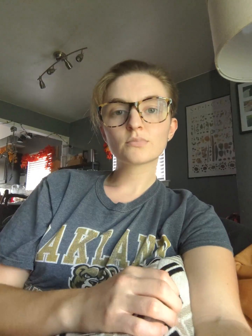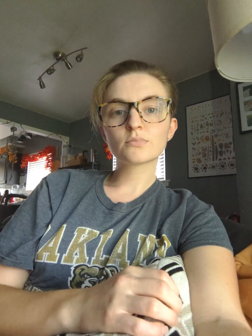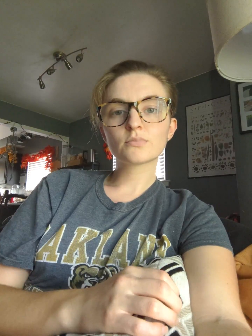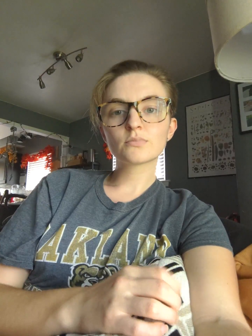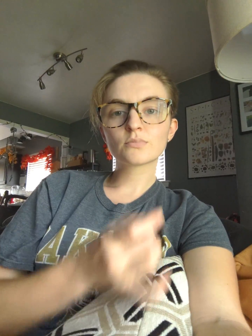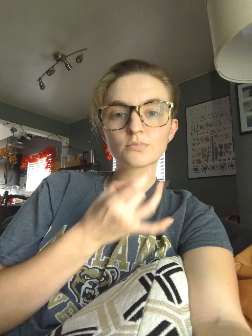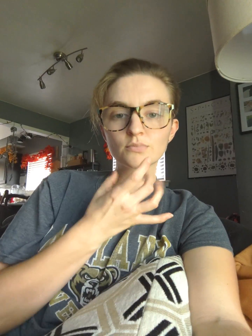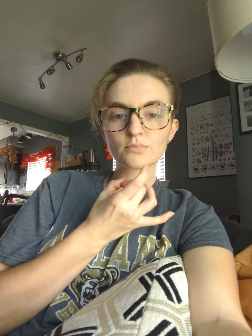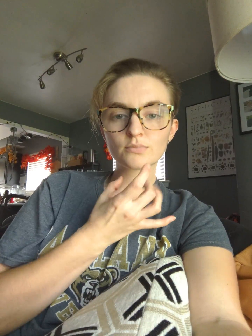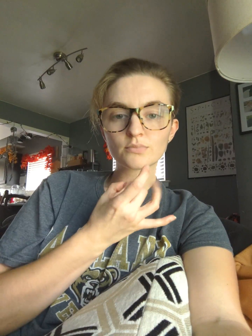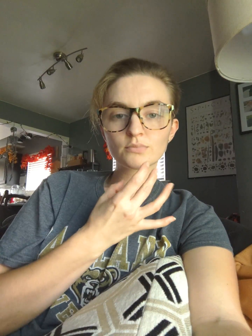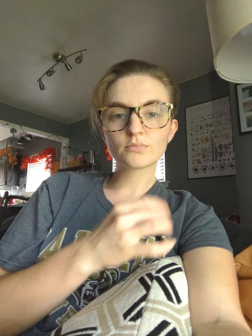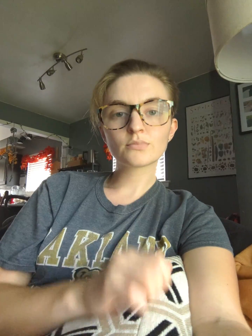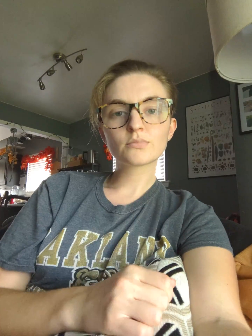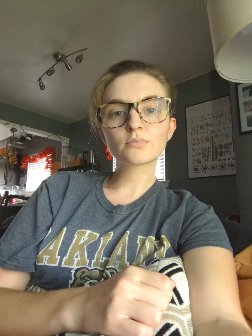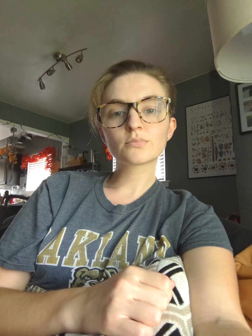light bulb